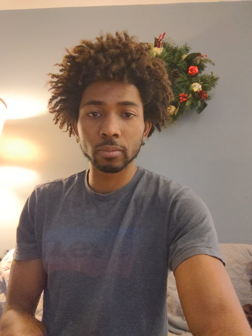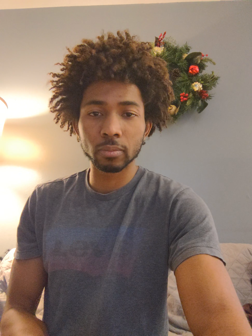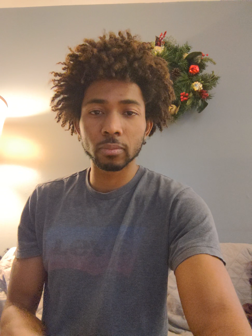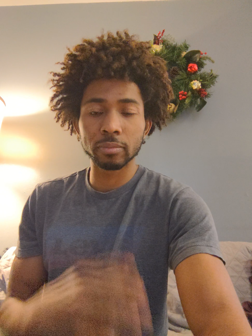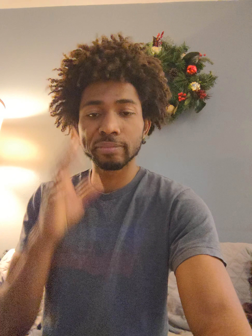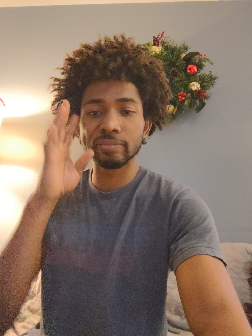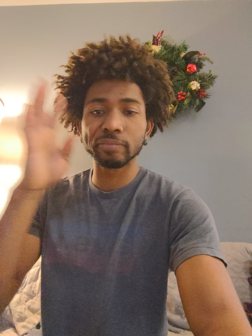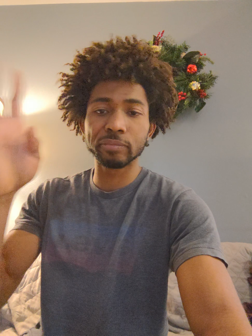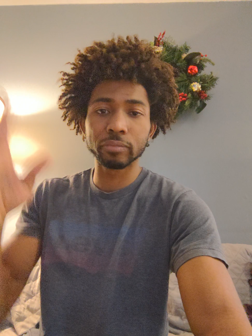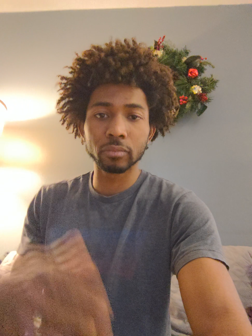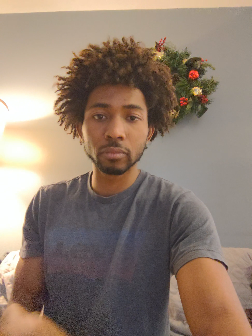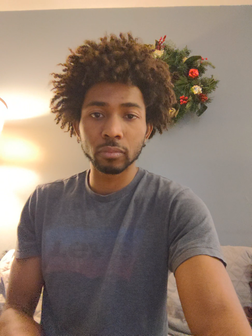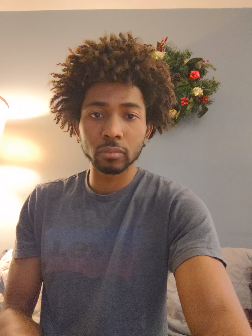pretend